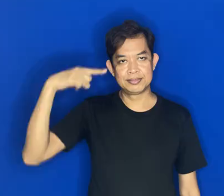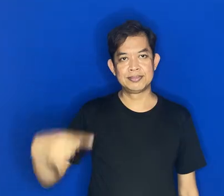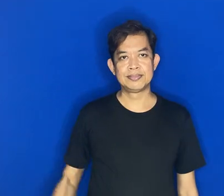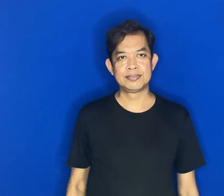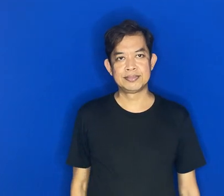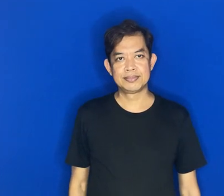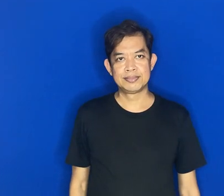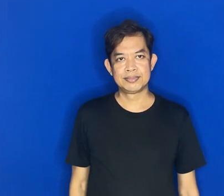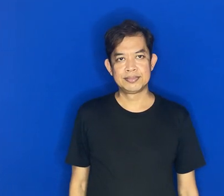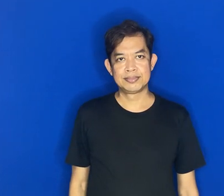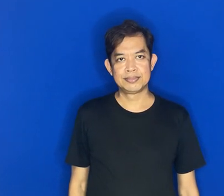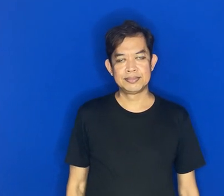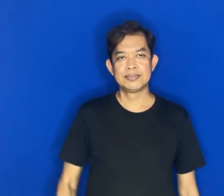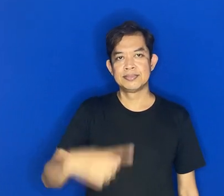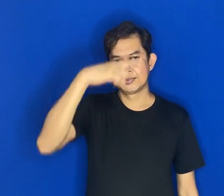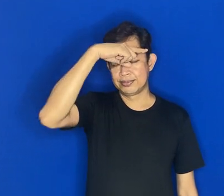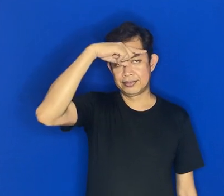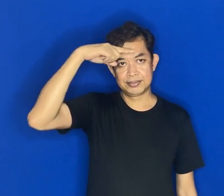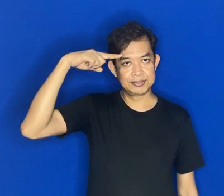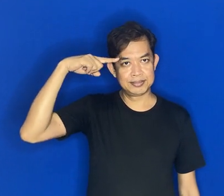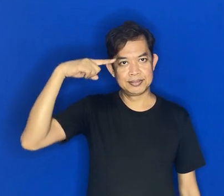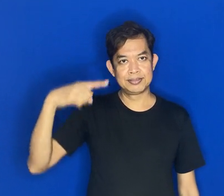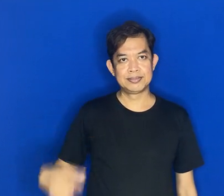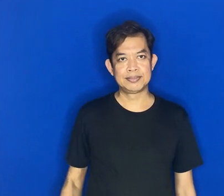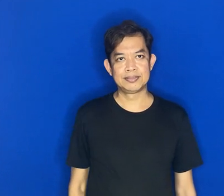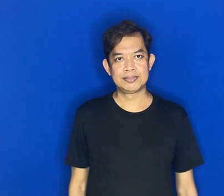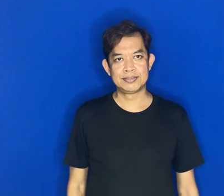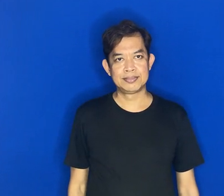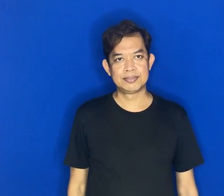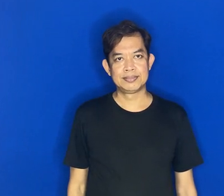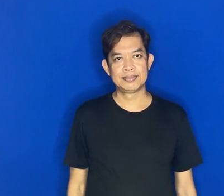black